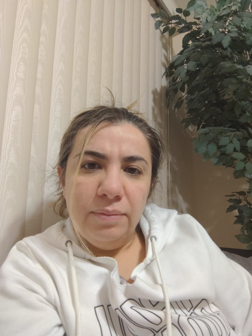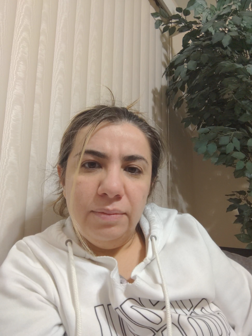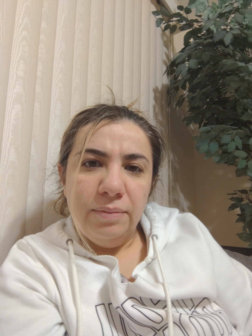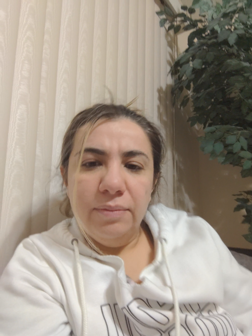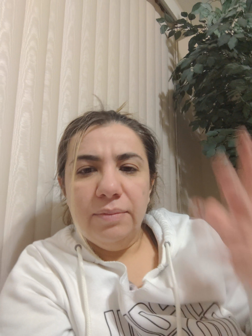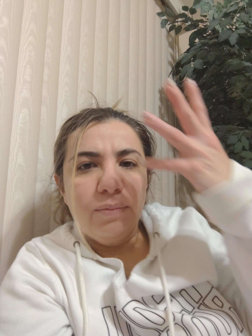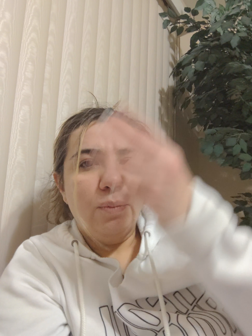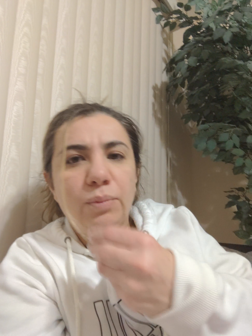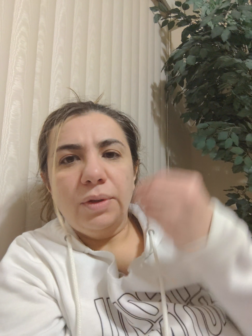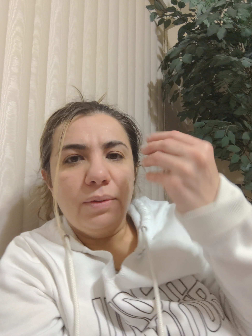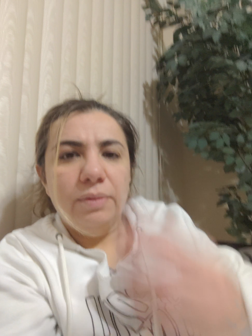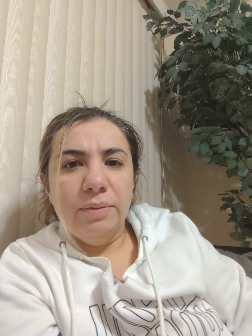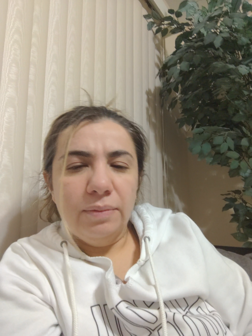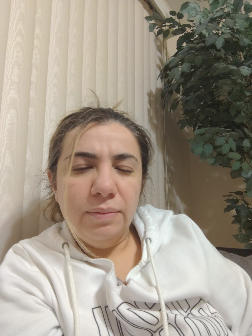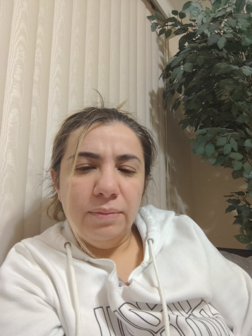pretty